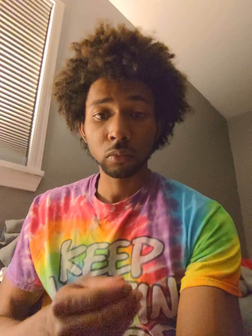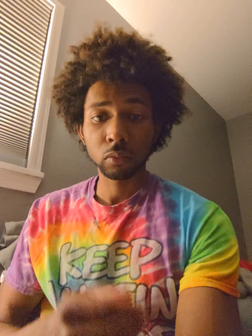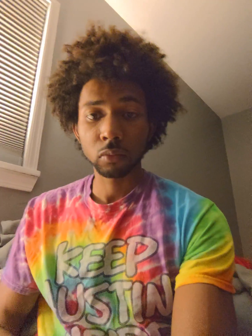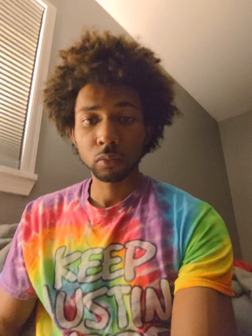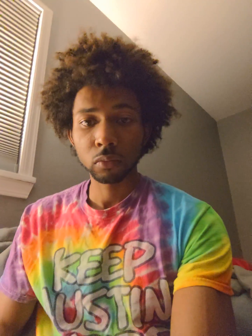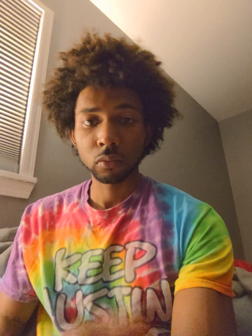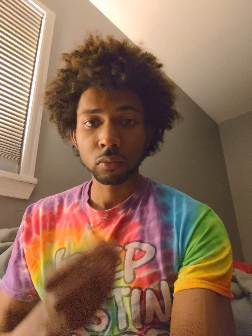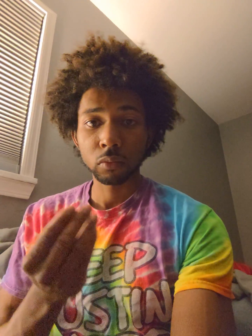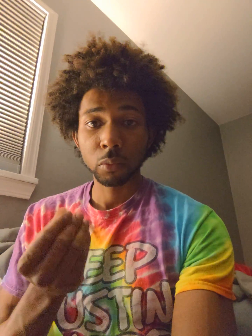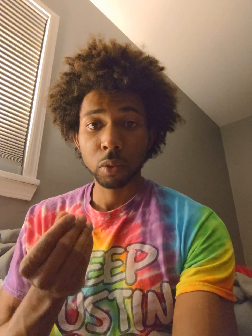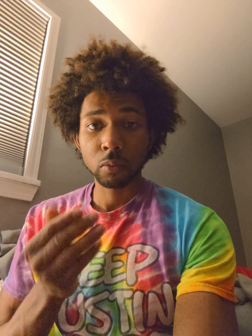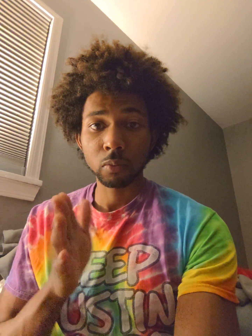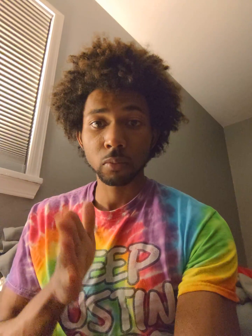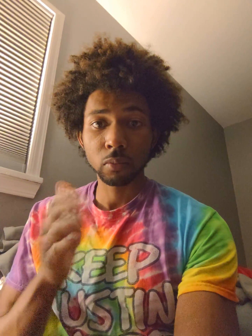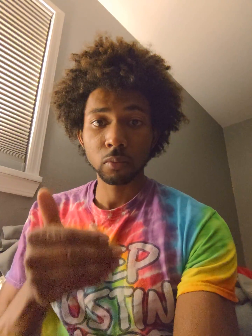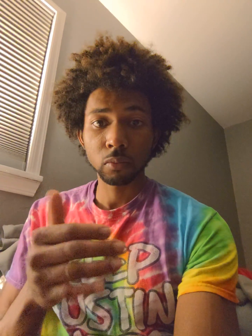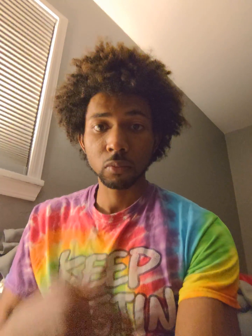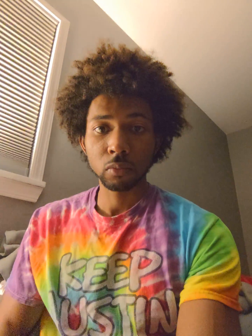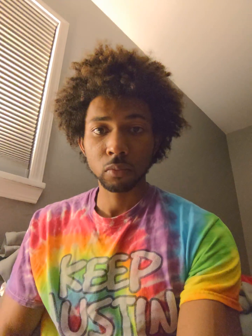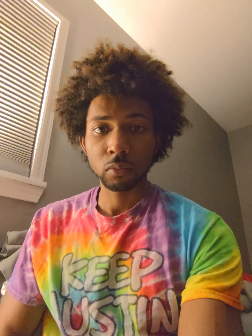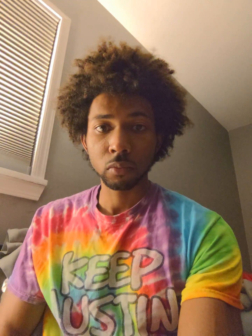sandbox